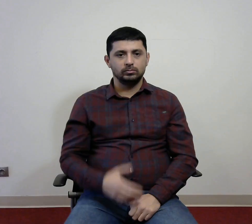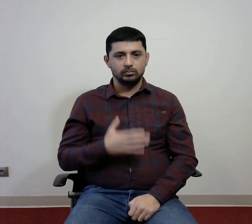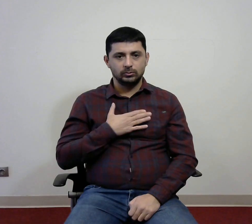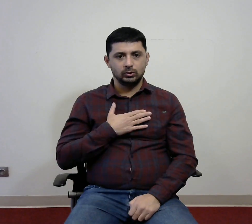mən